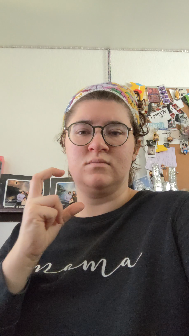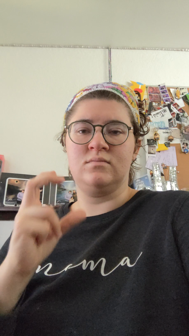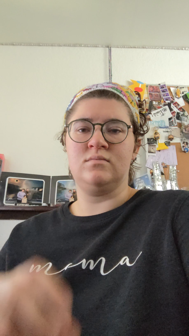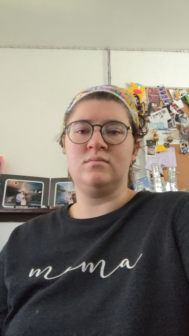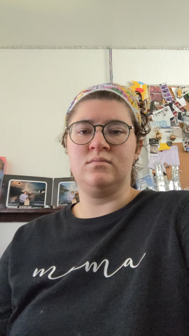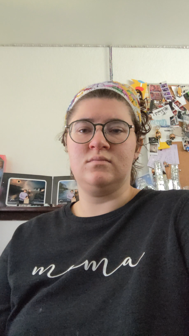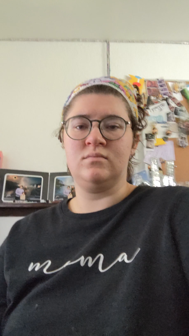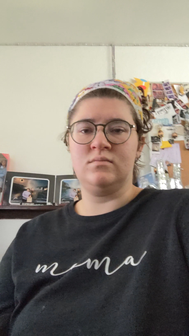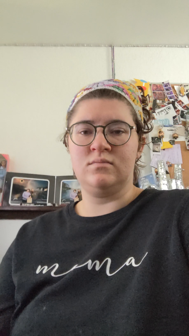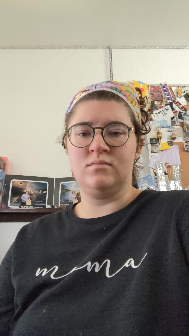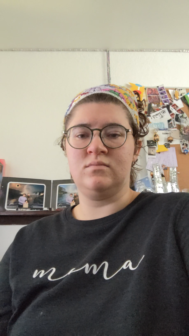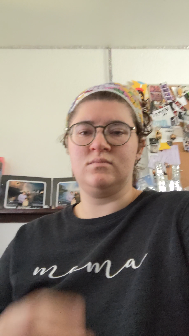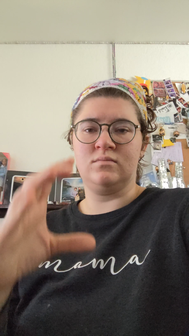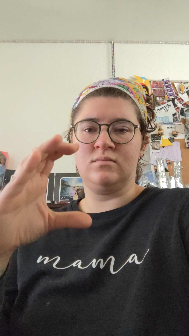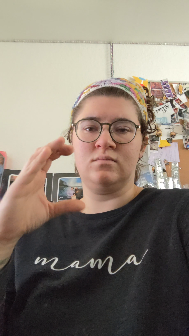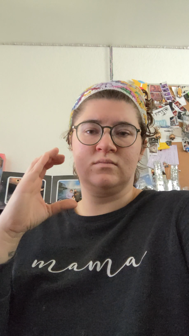bus